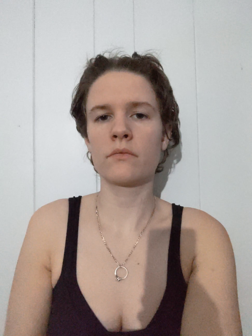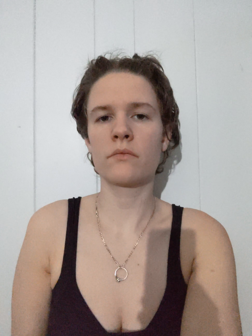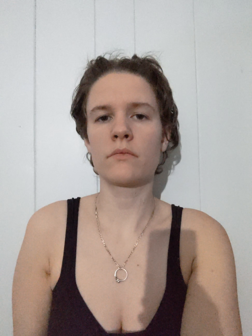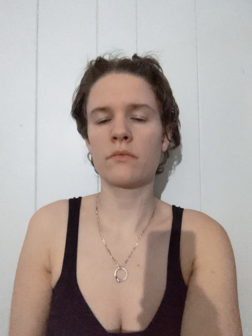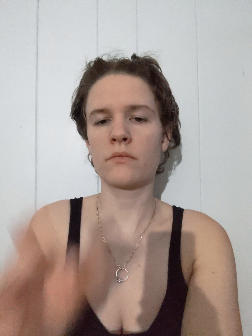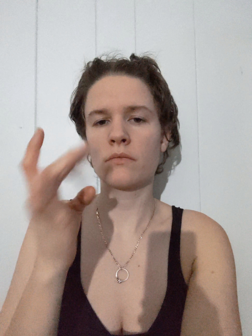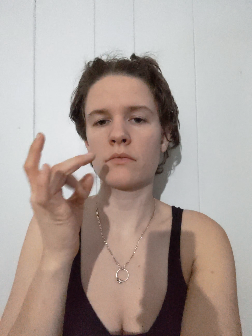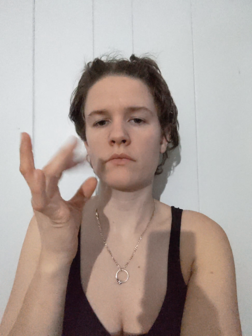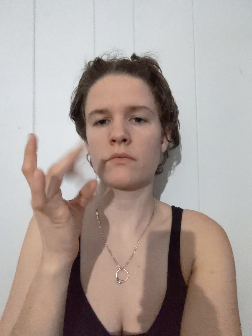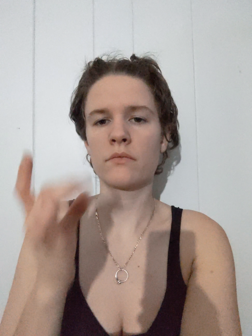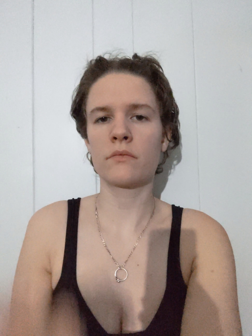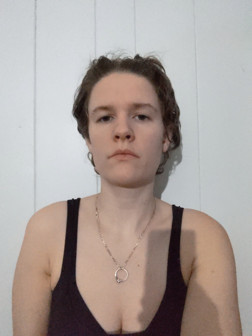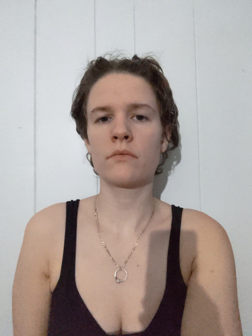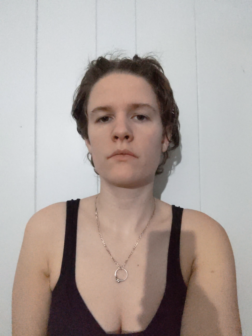snack